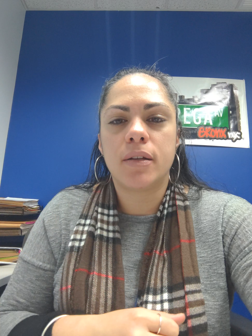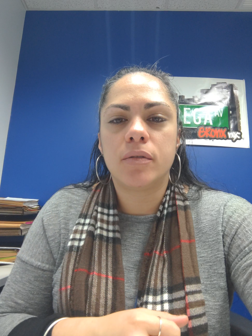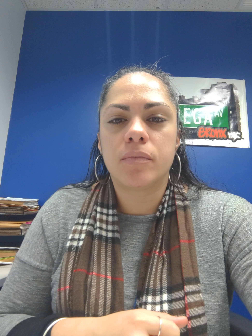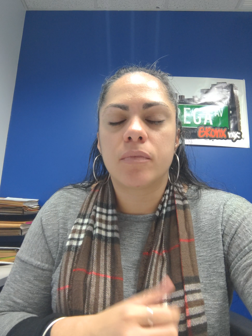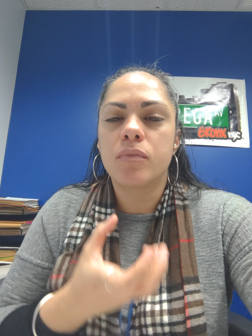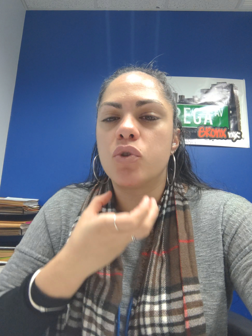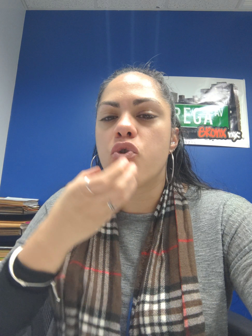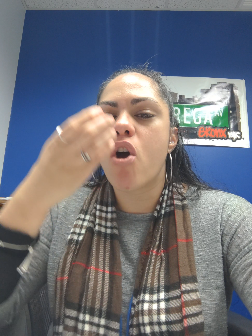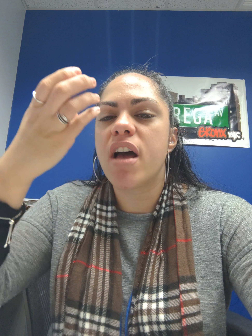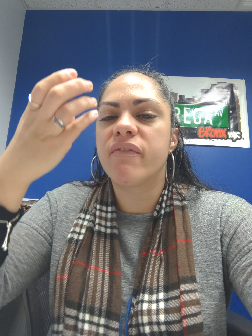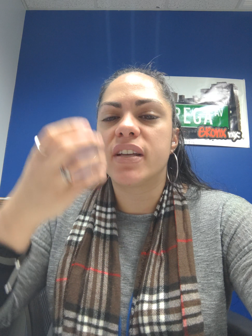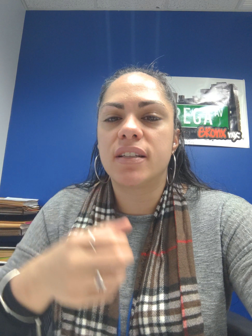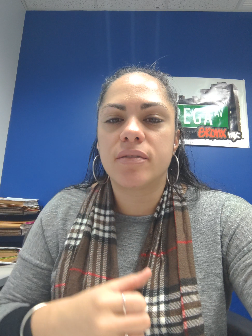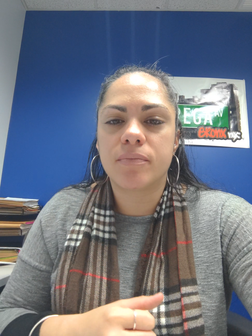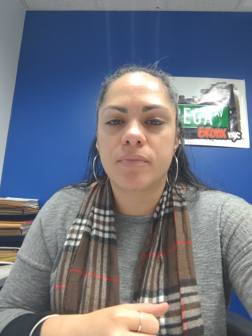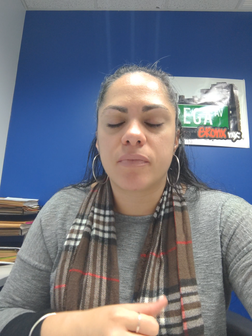giraffe